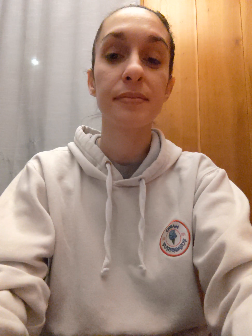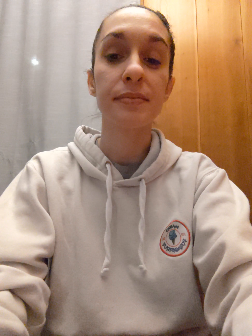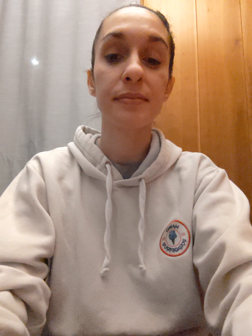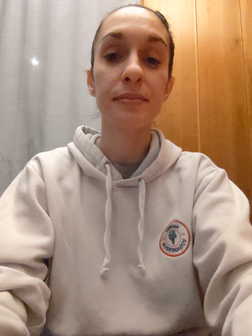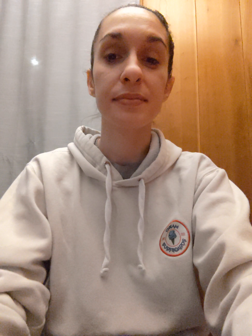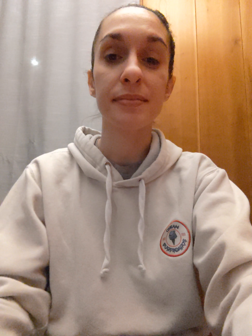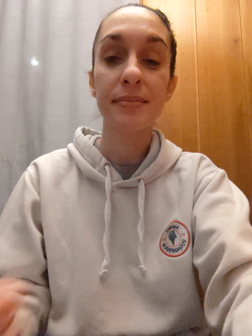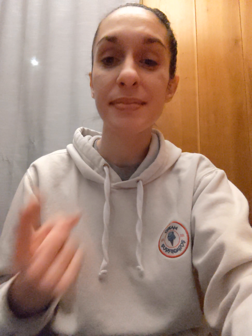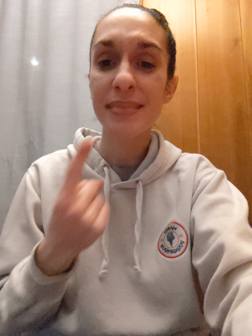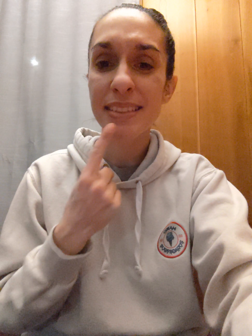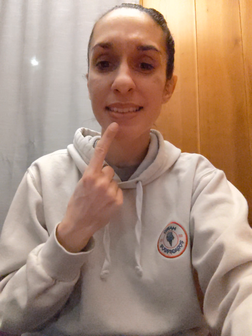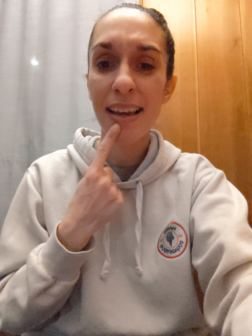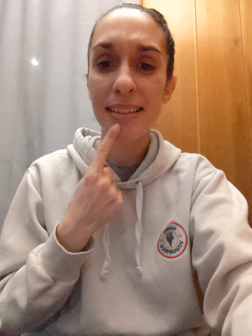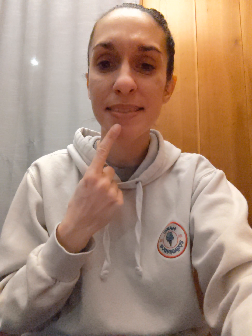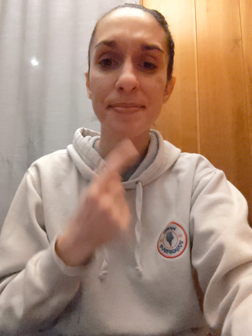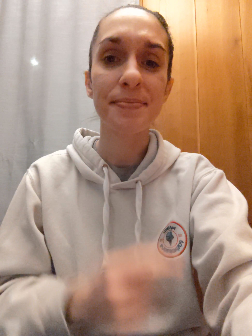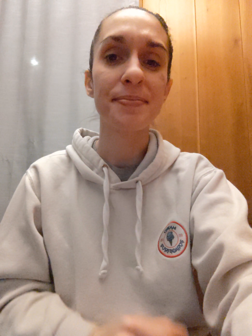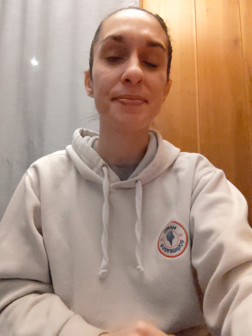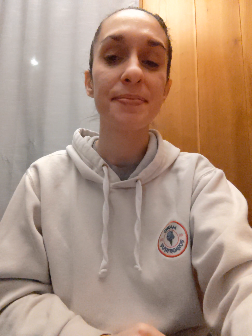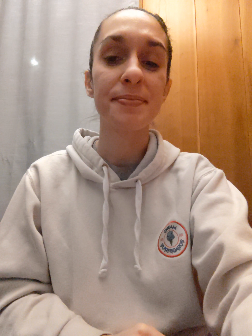say